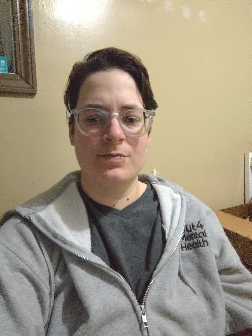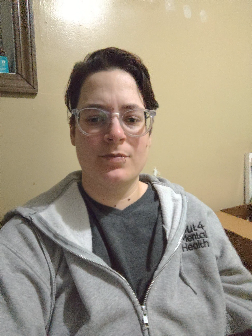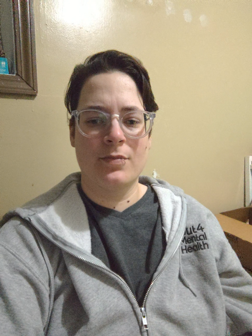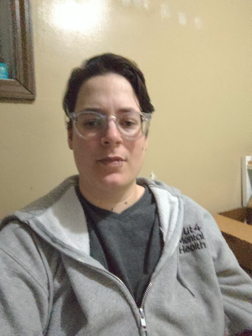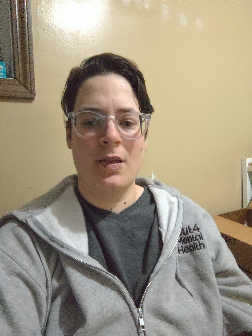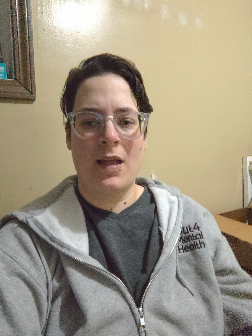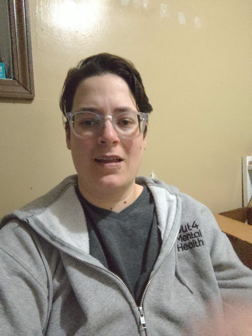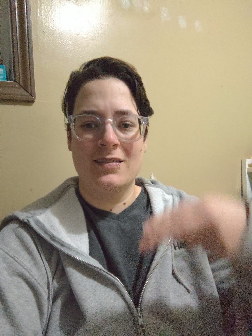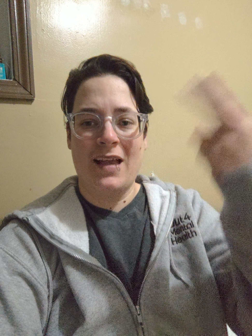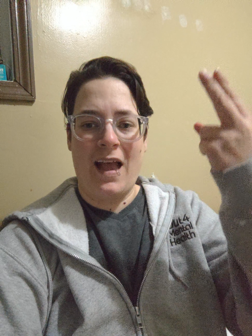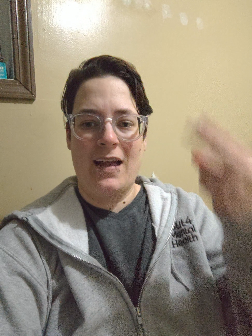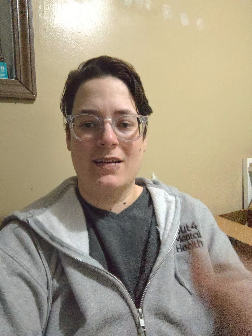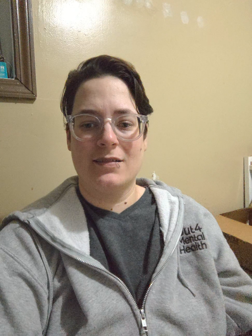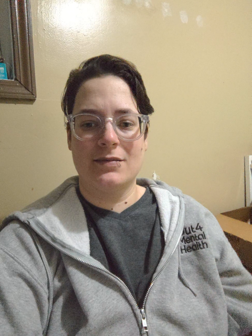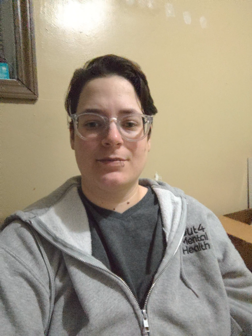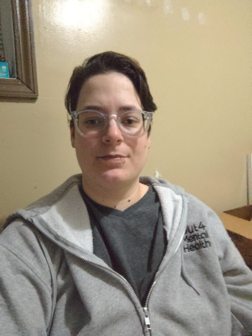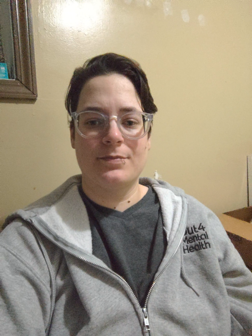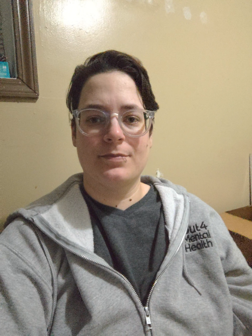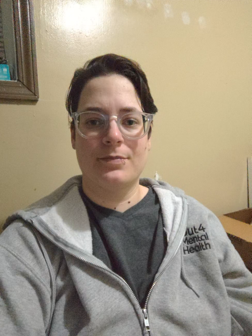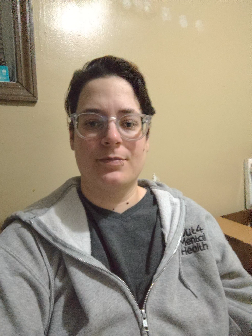high